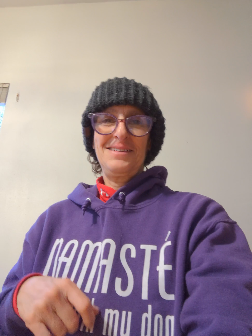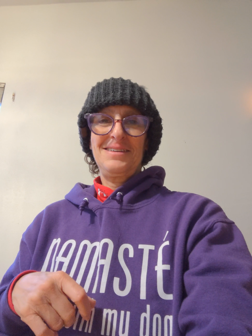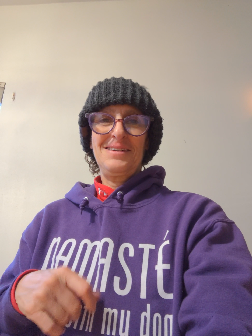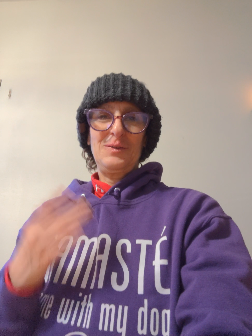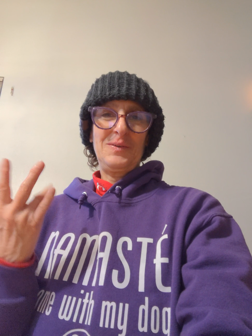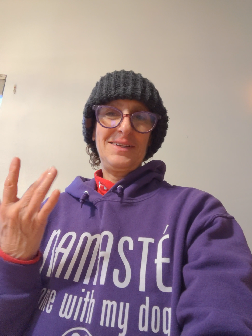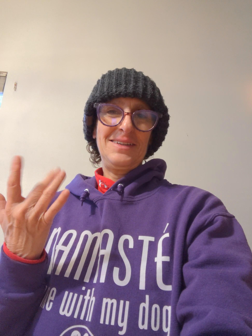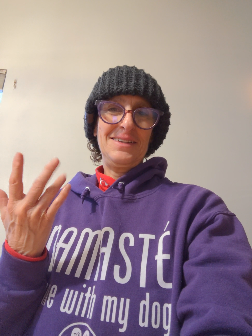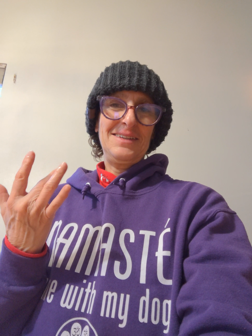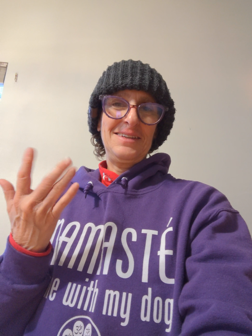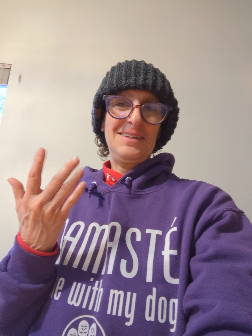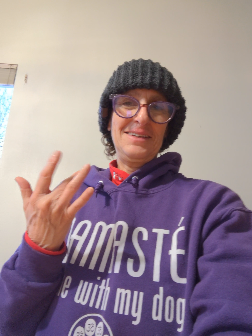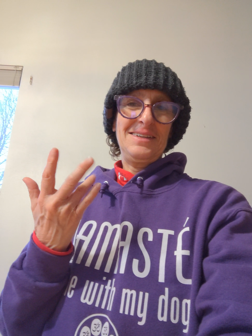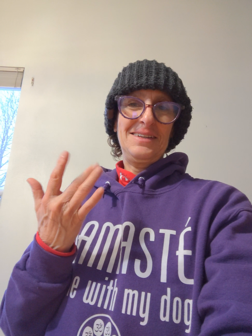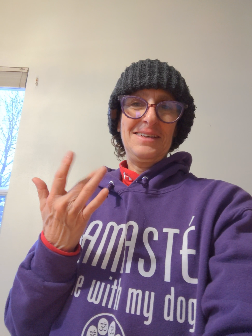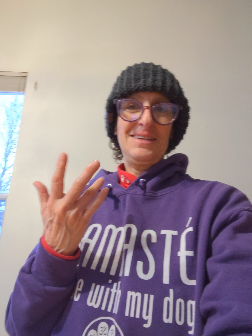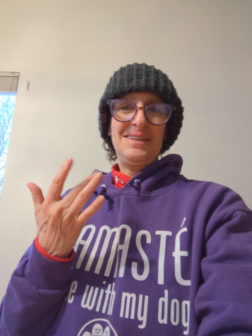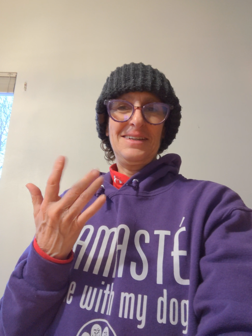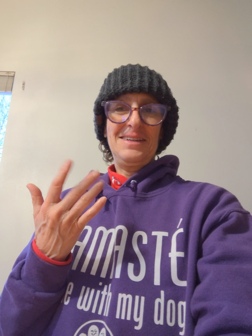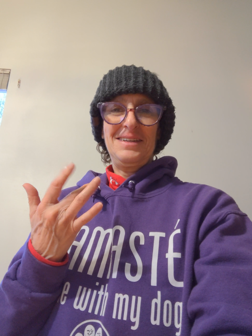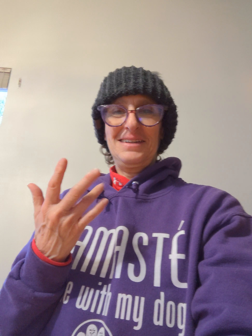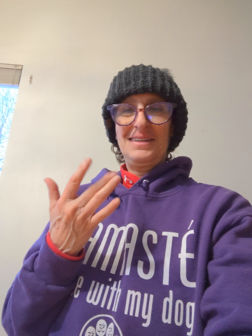wait